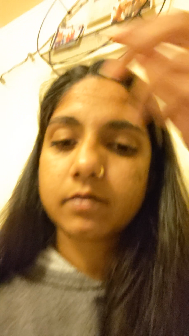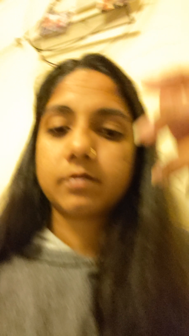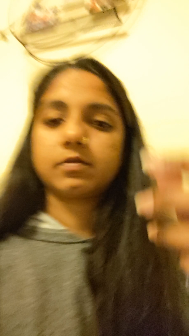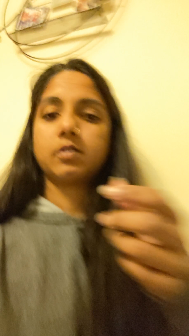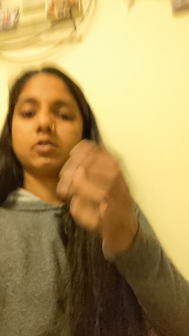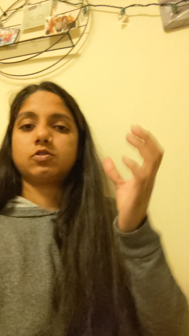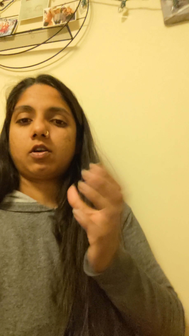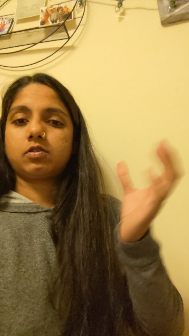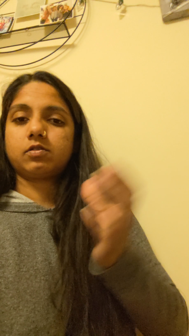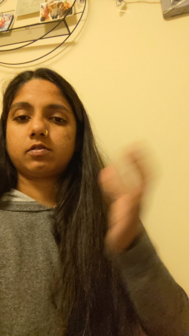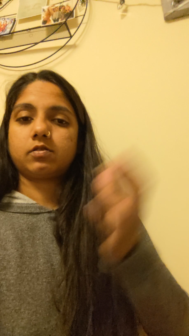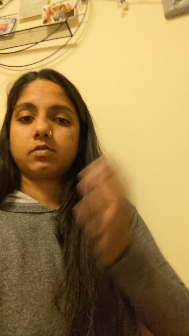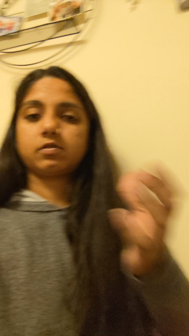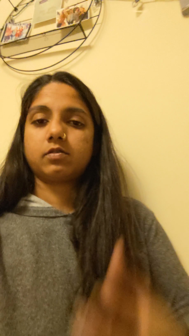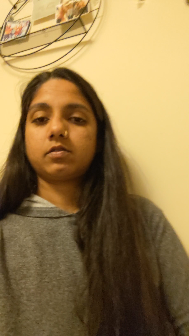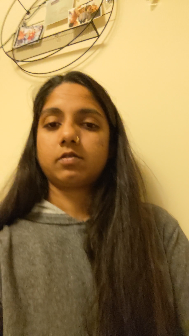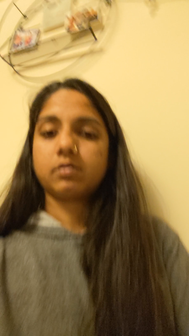shake